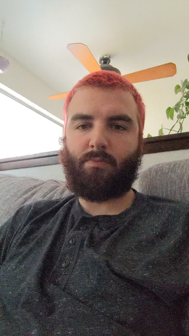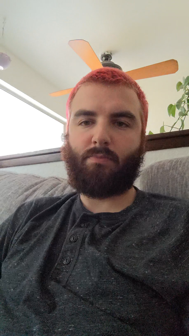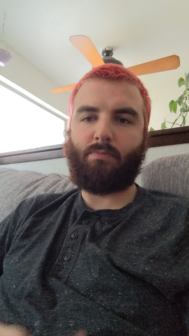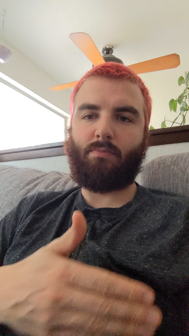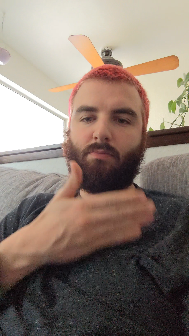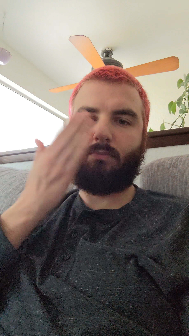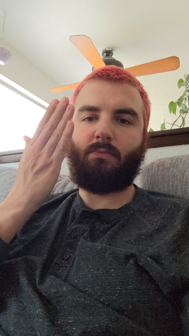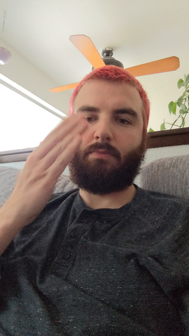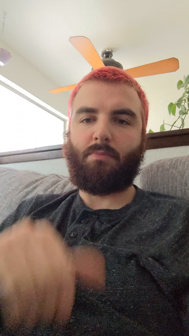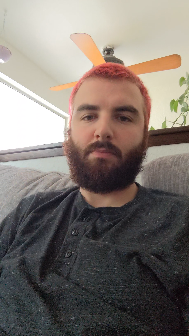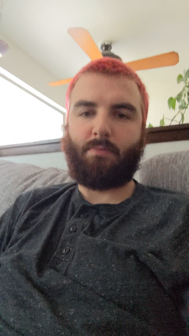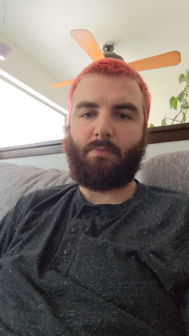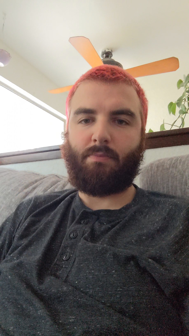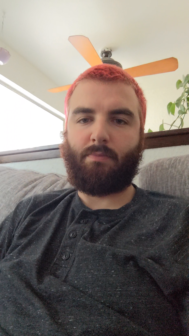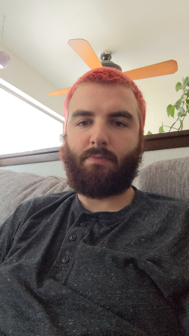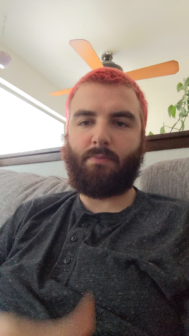all gone